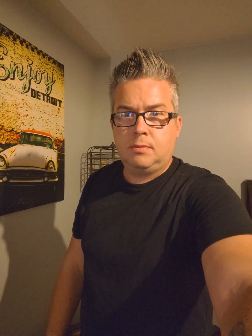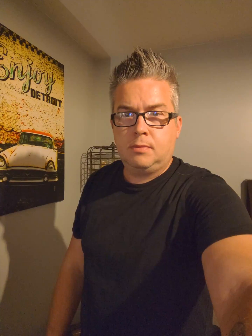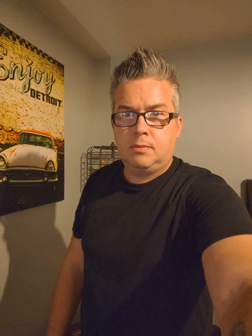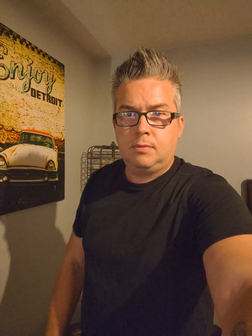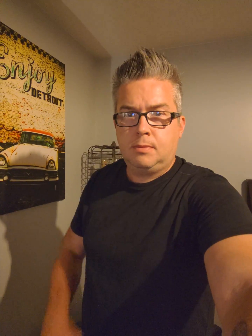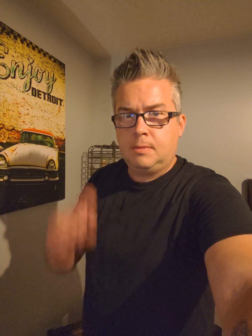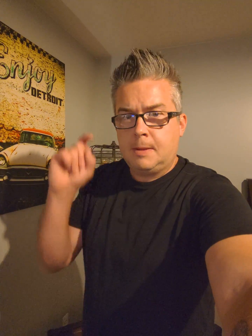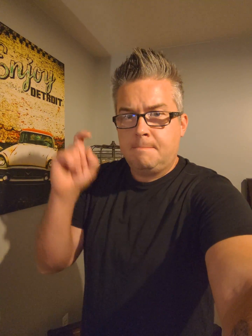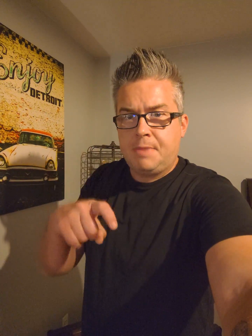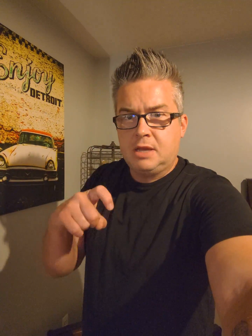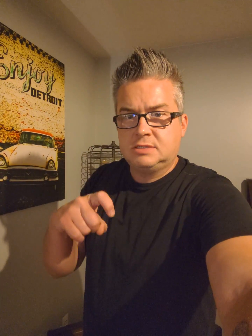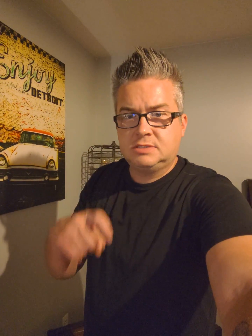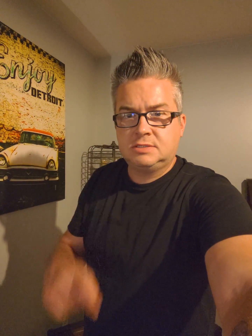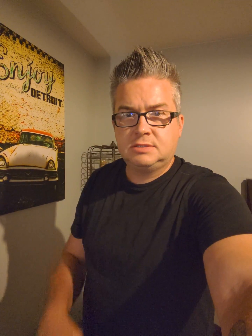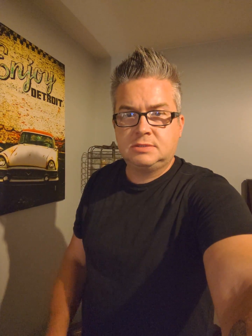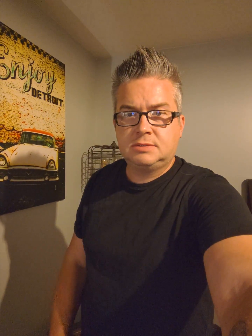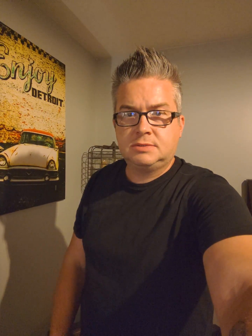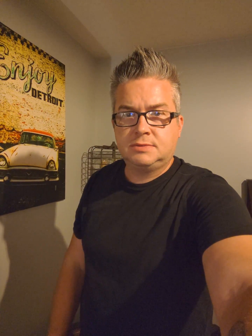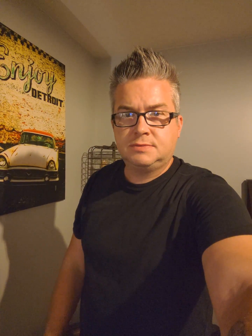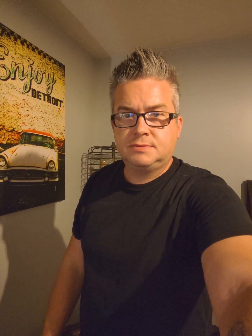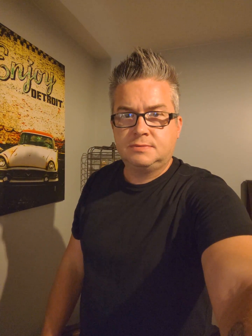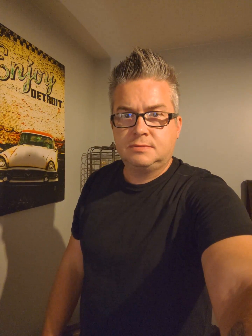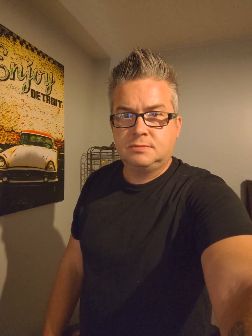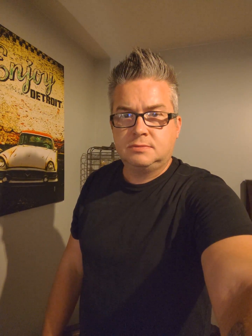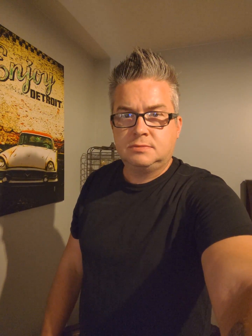must